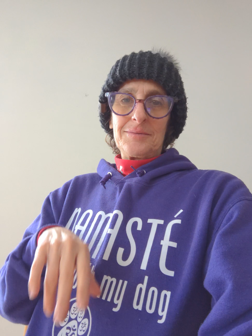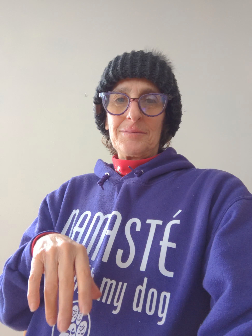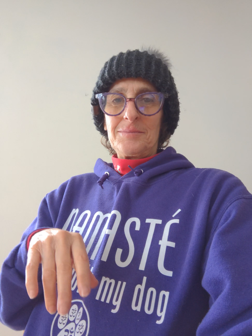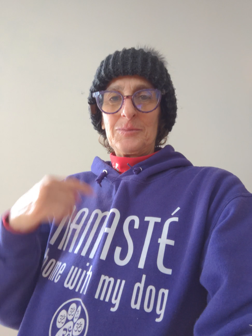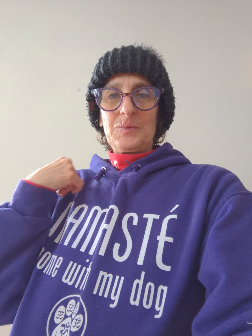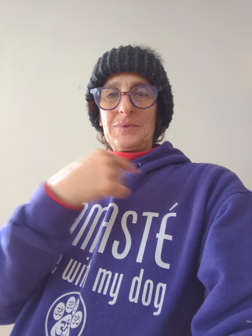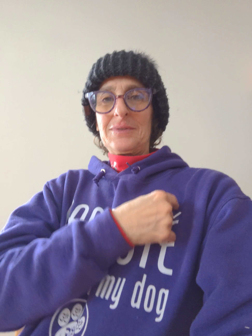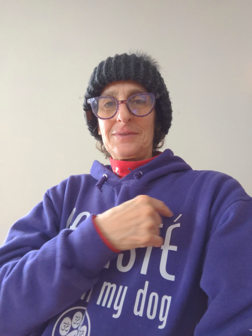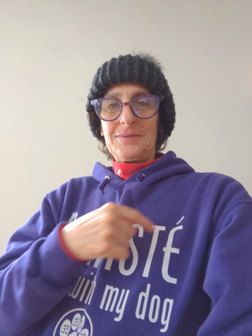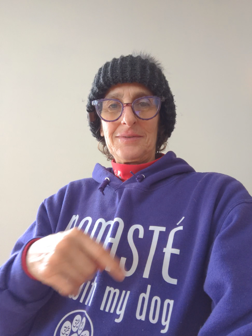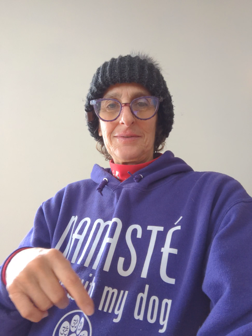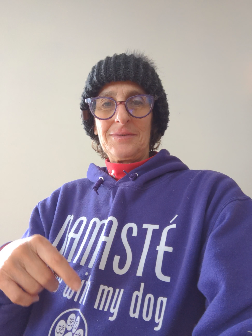we